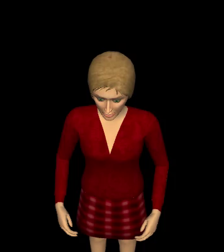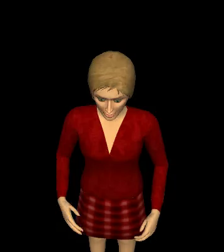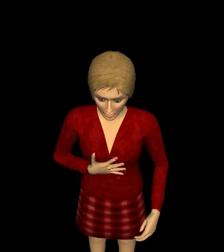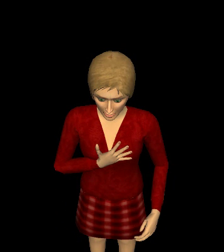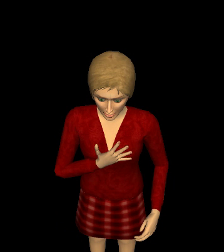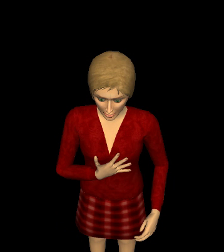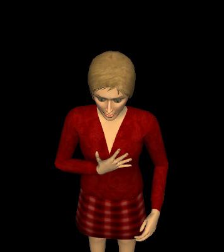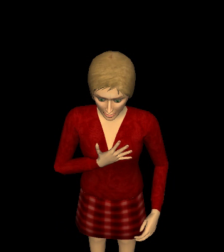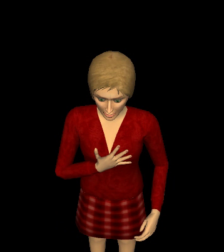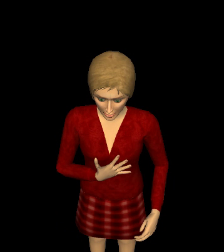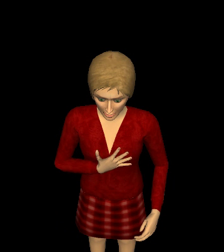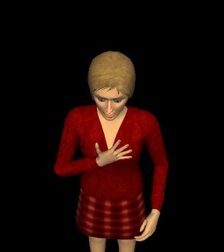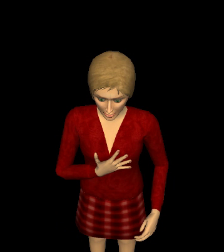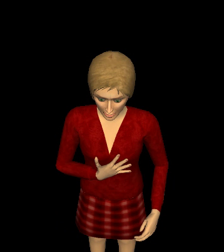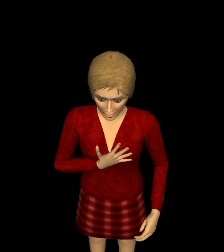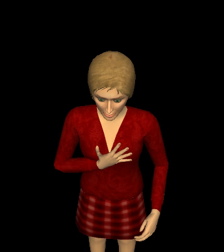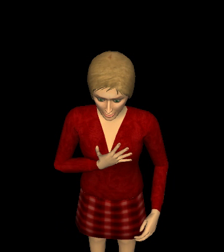يقدر